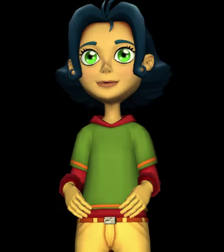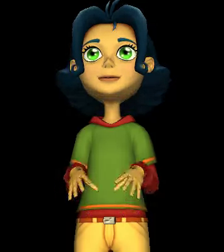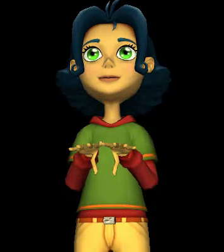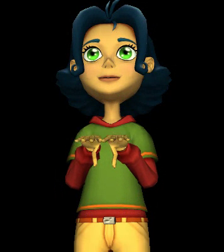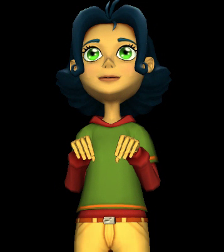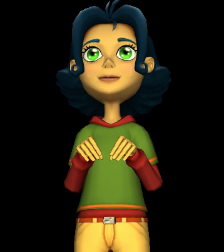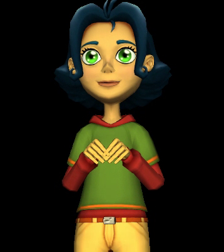عائلة